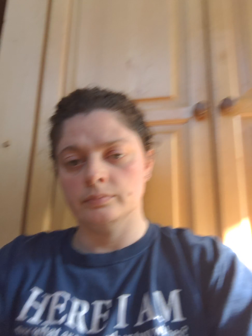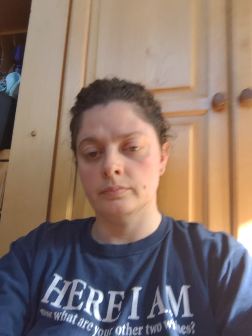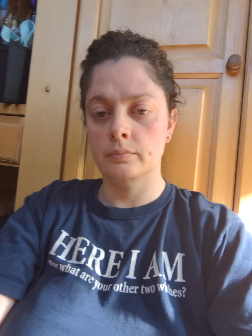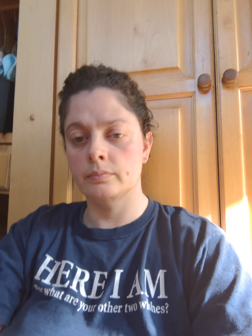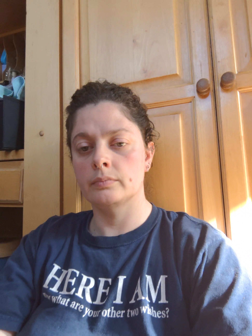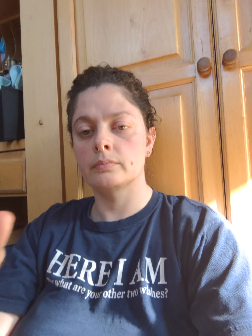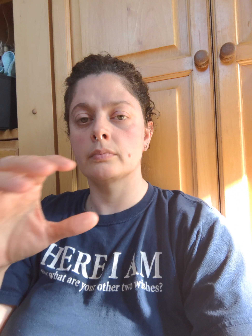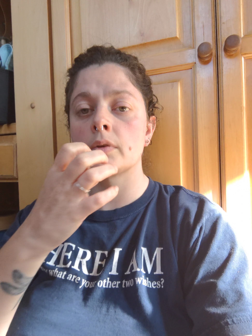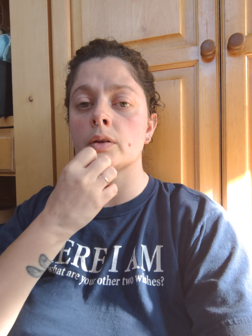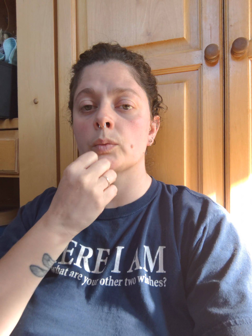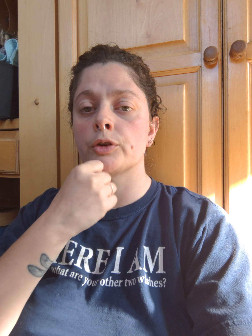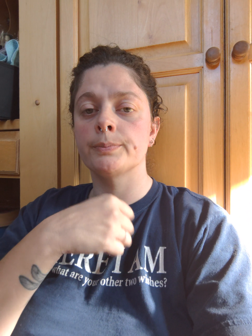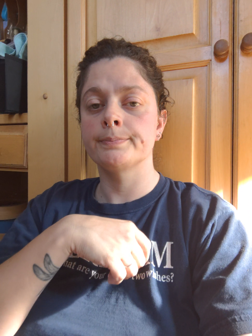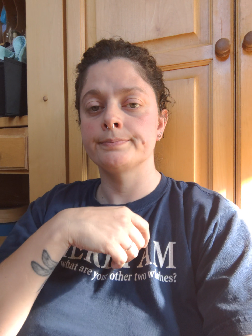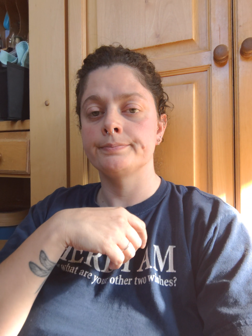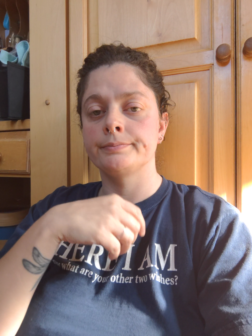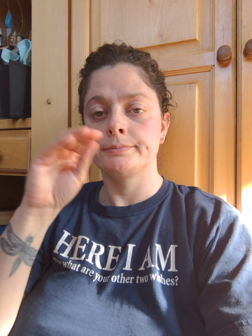underwear